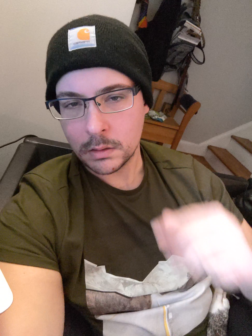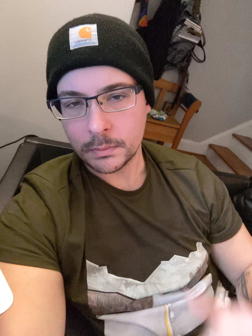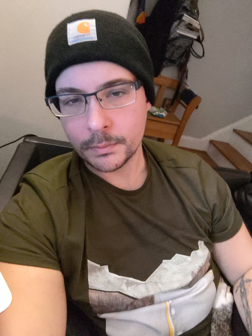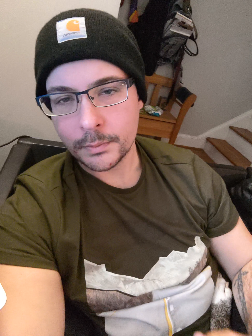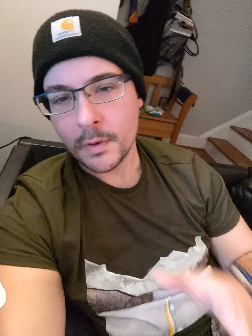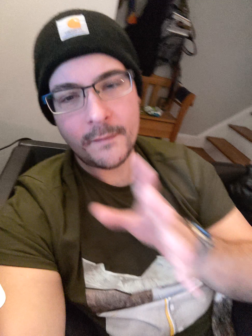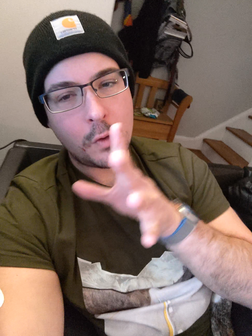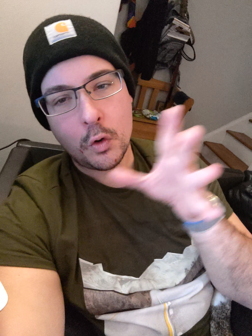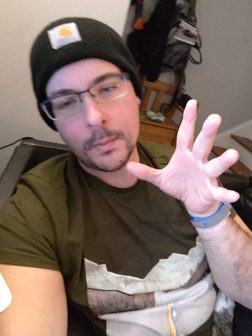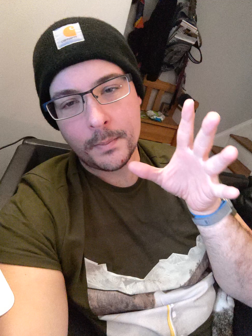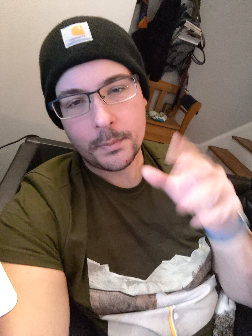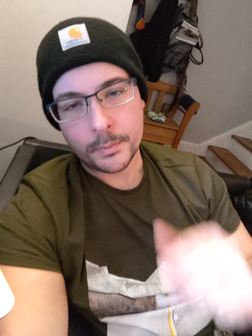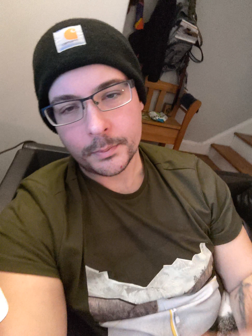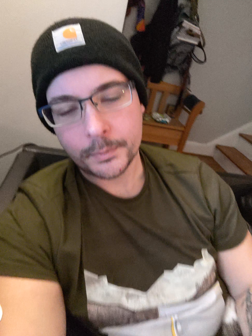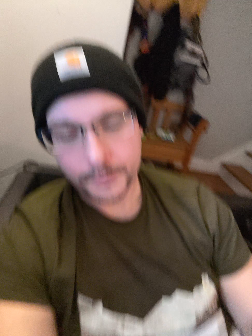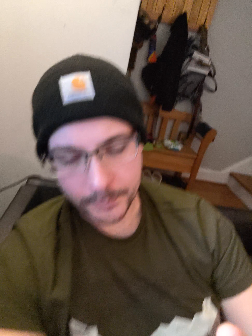farm